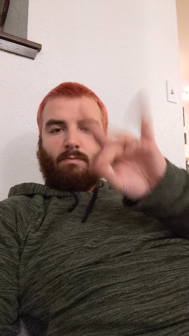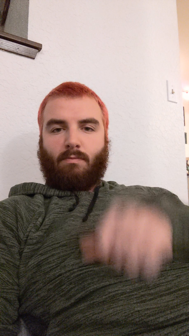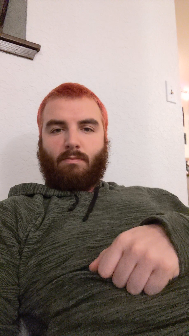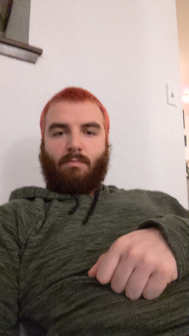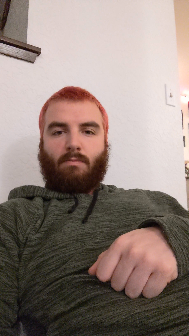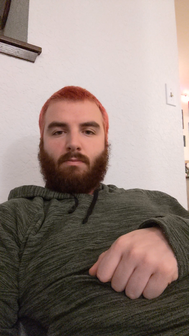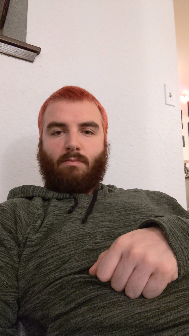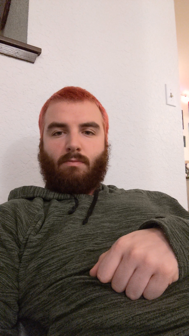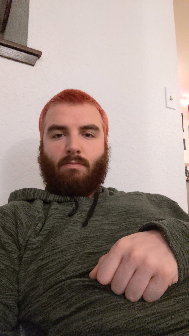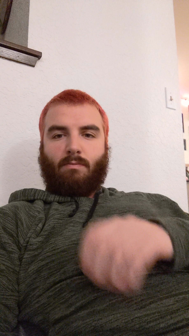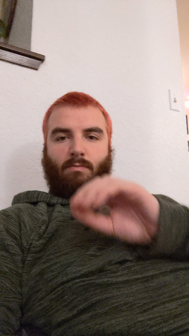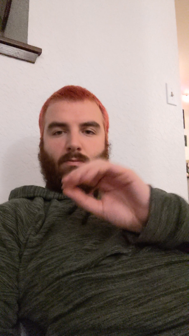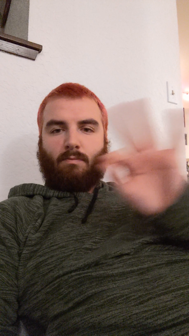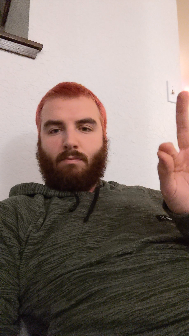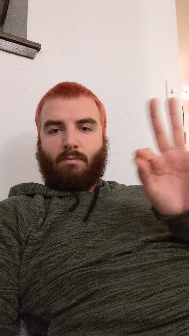off